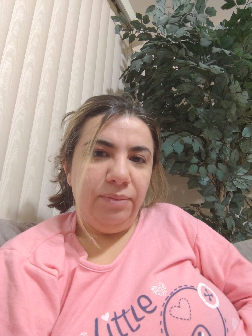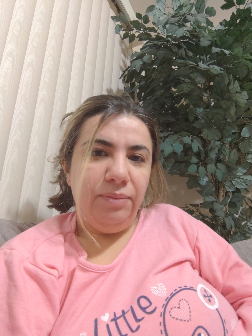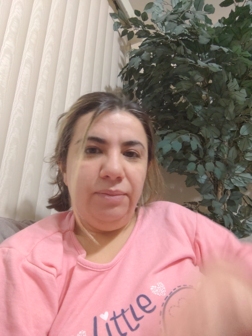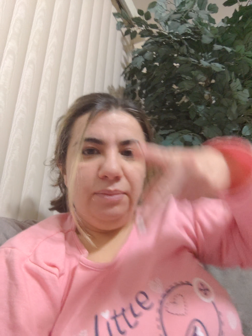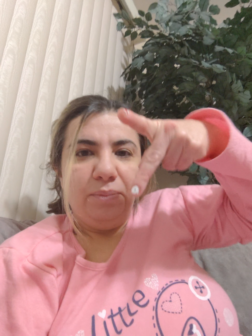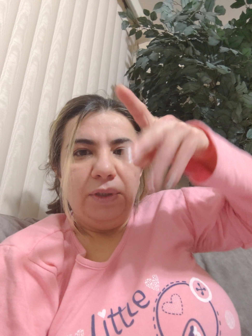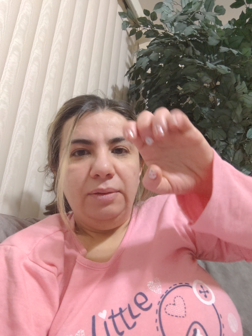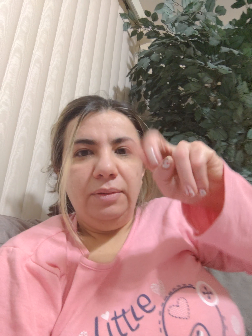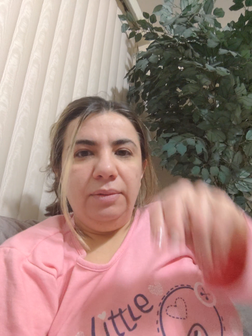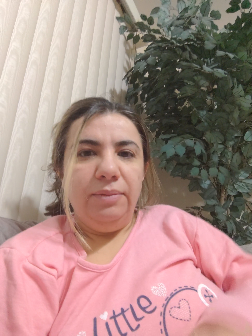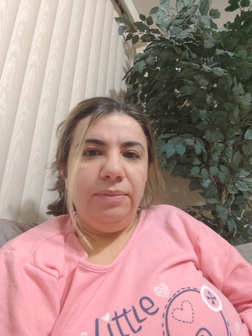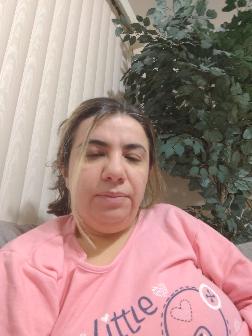pen